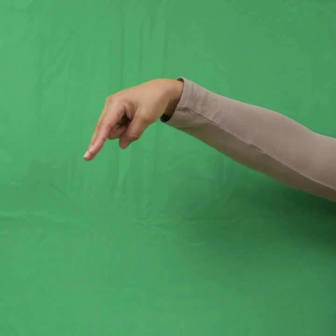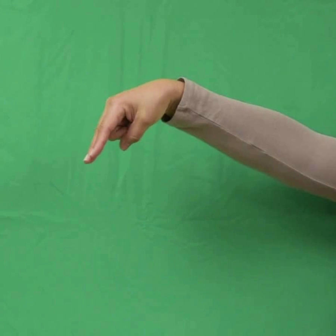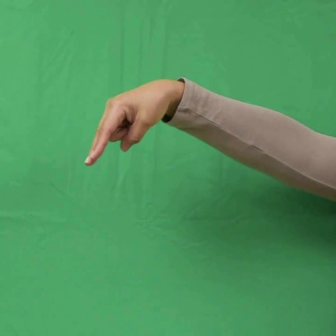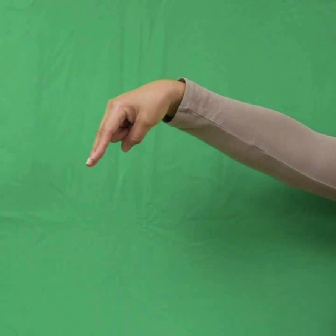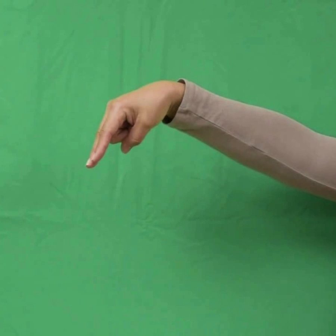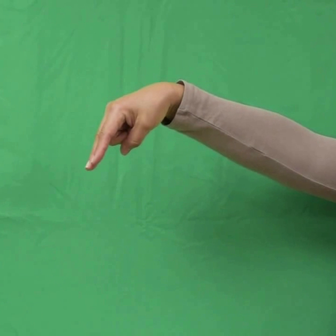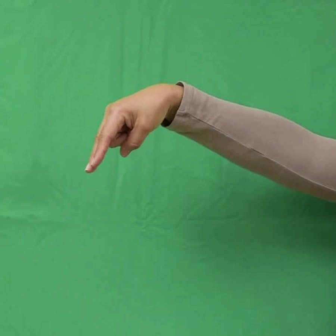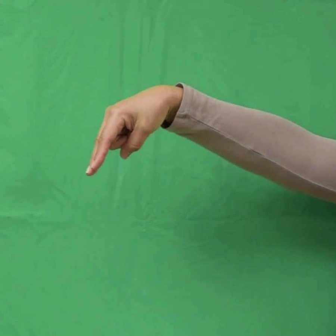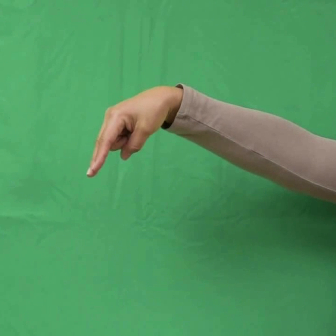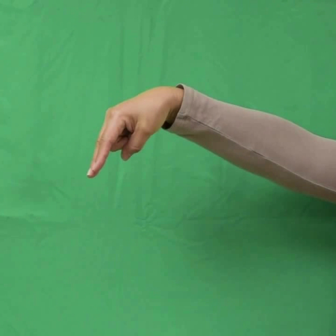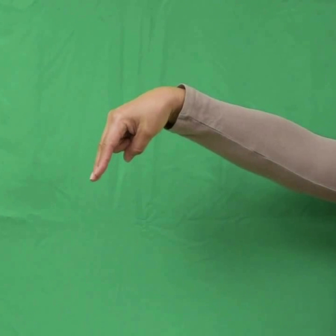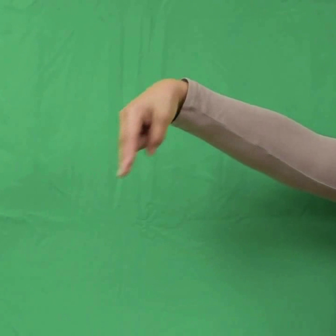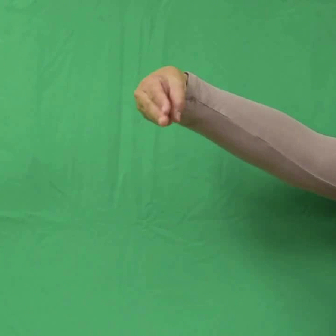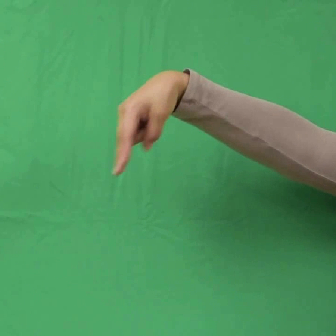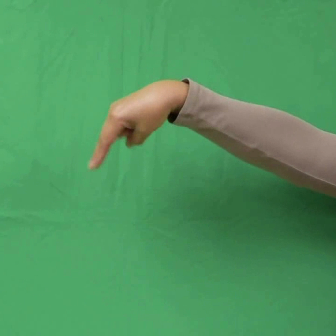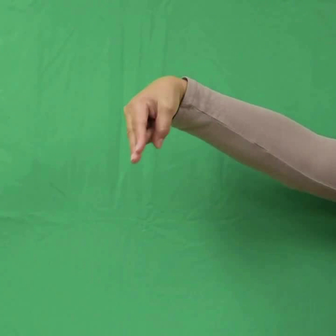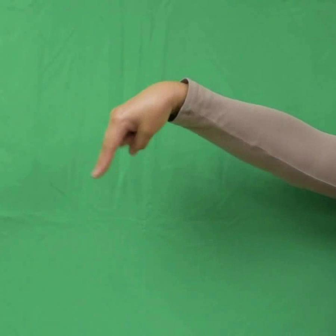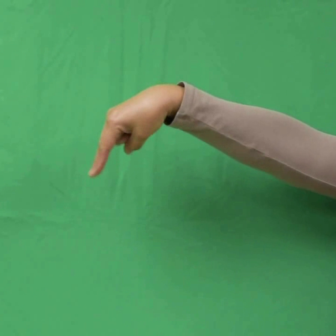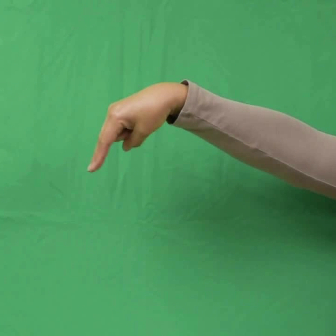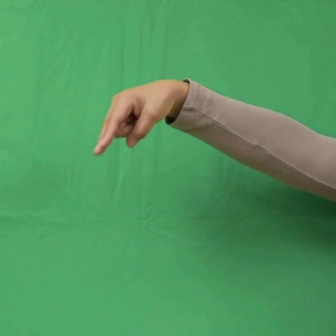Ñ